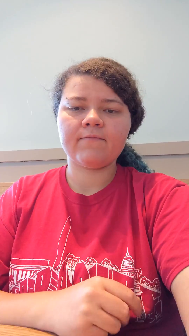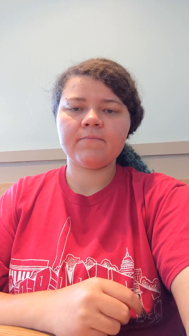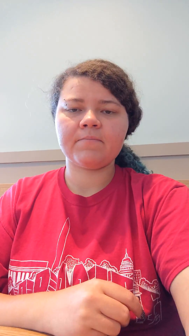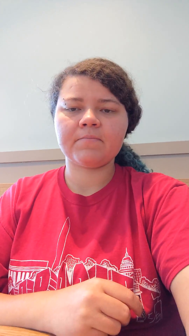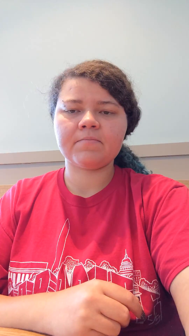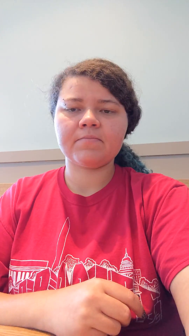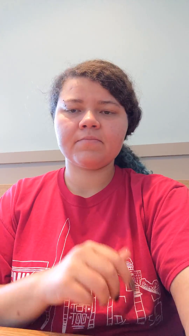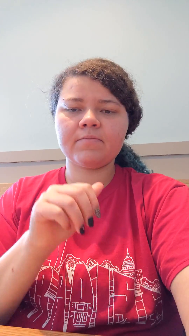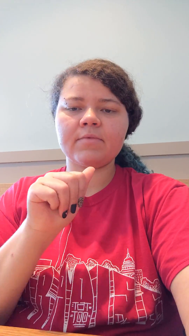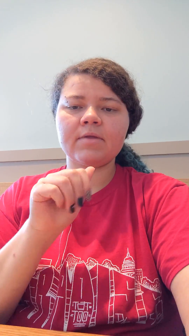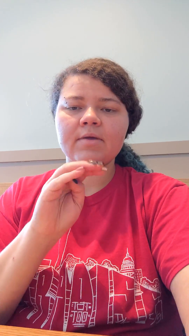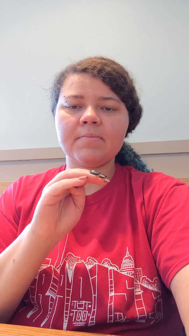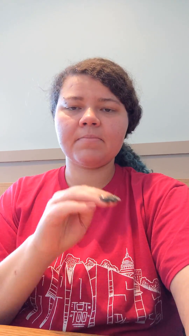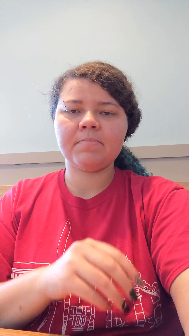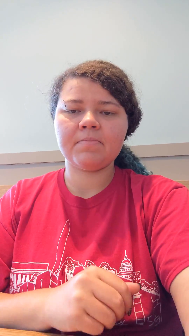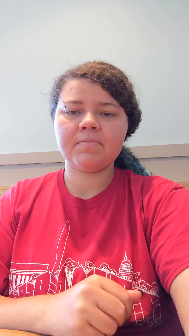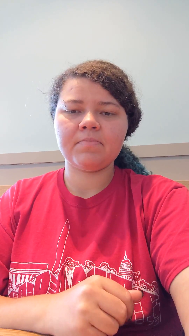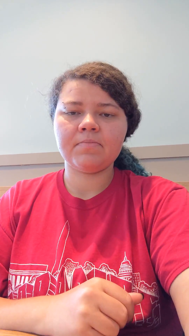am